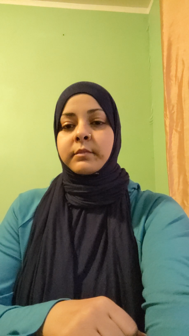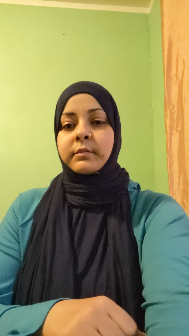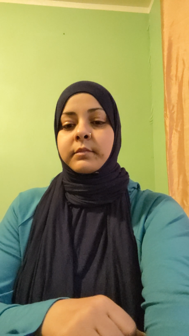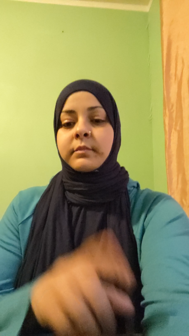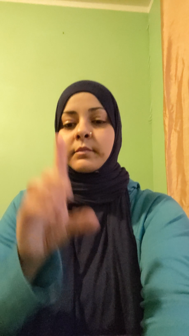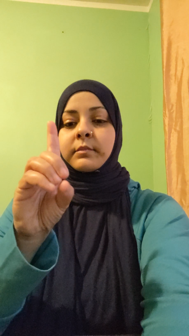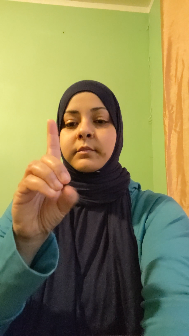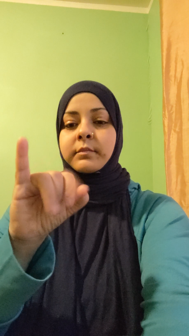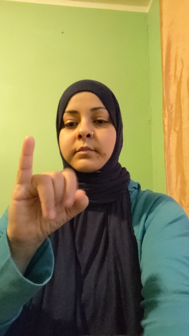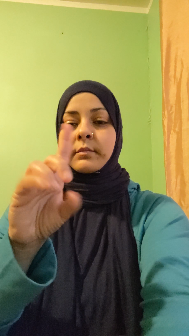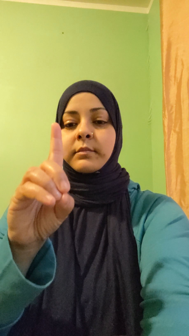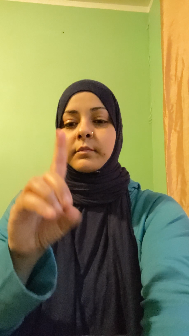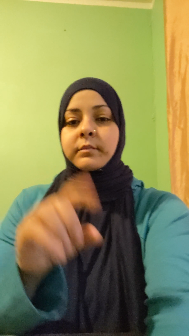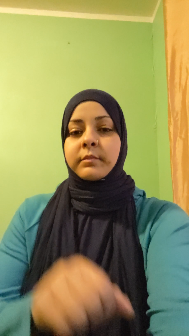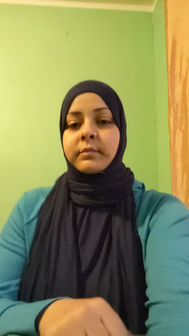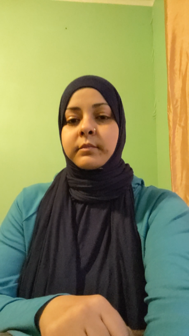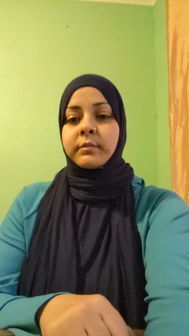did